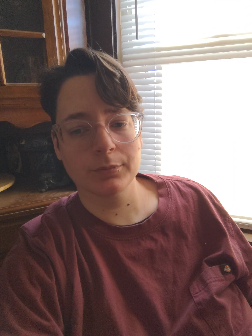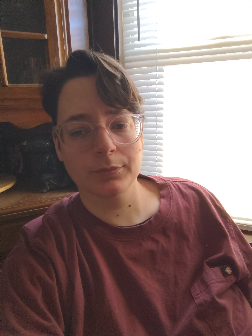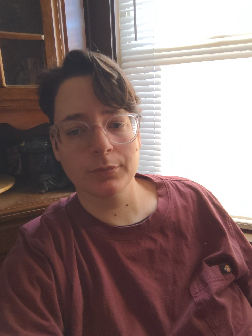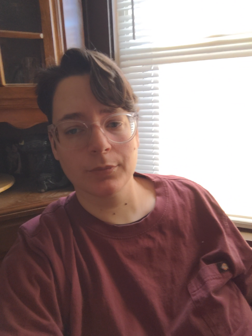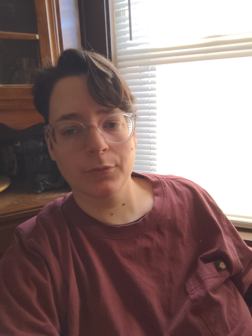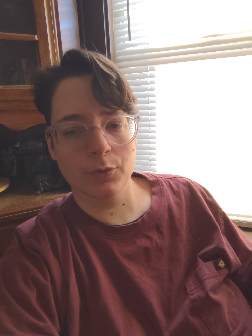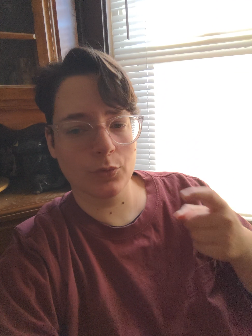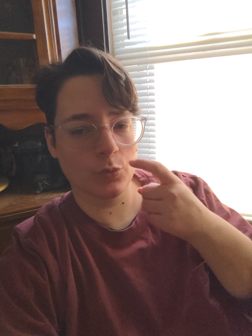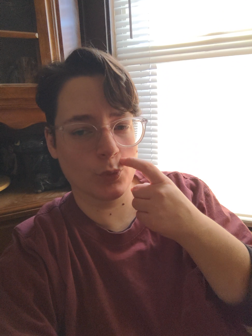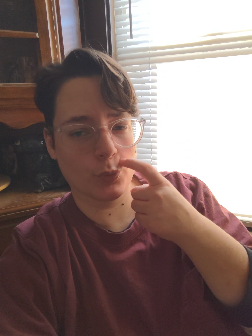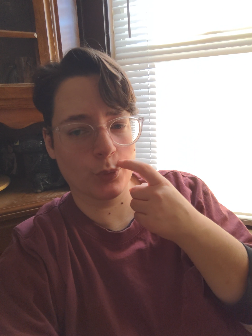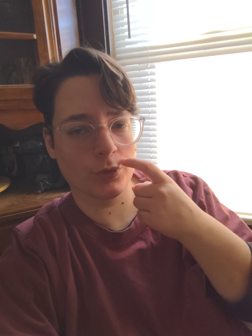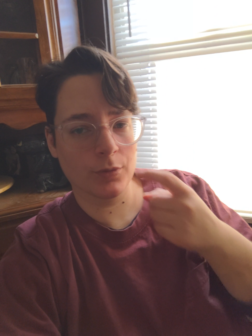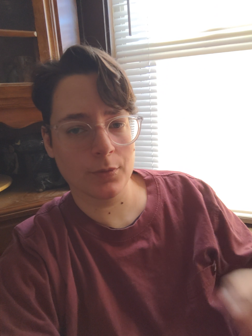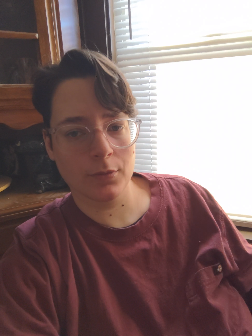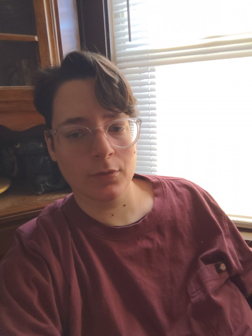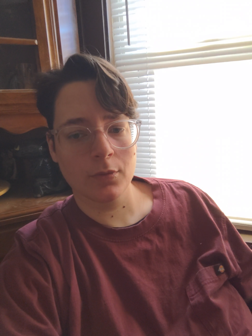tooth